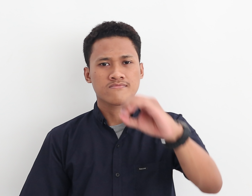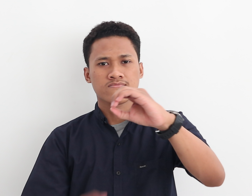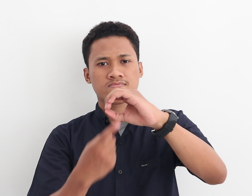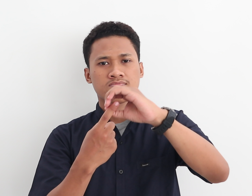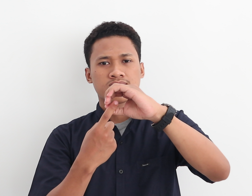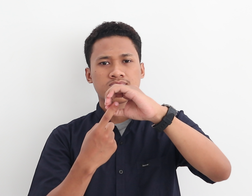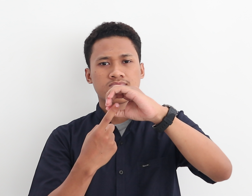Q